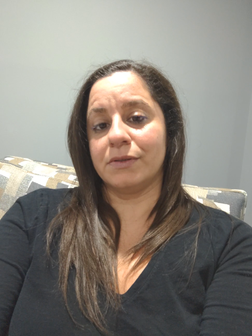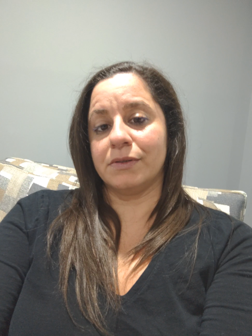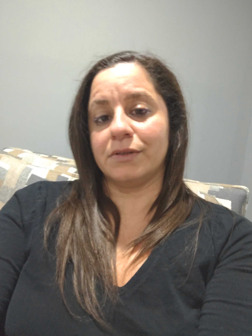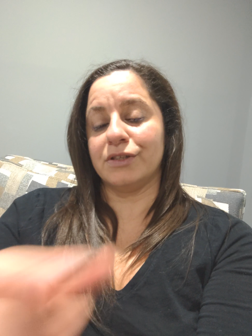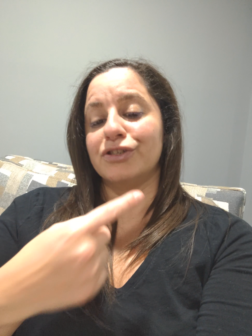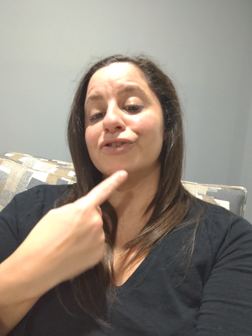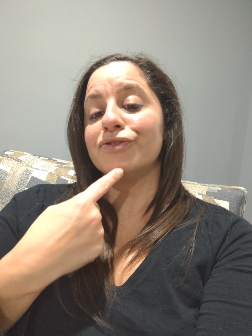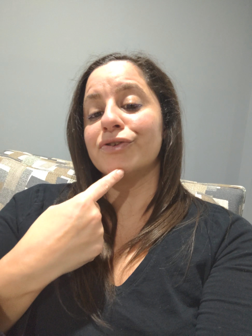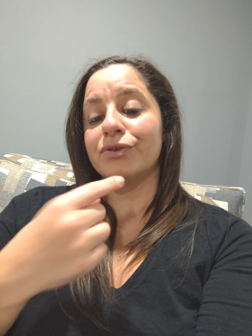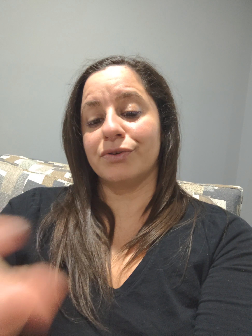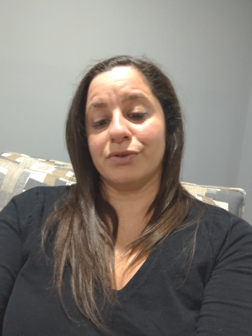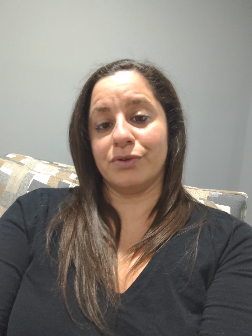chin